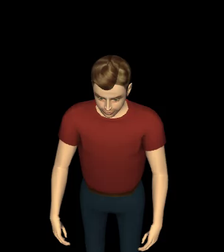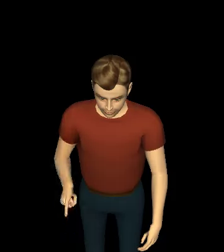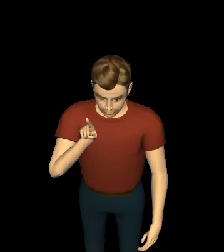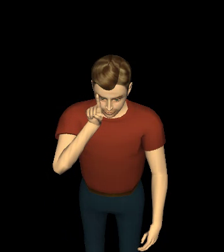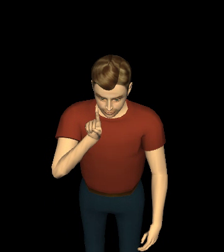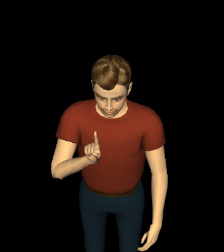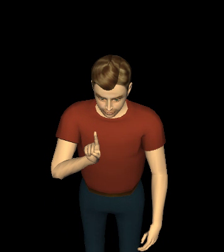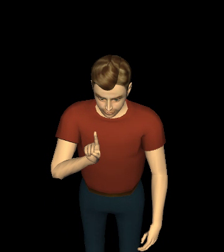امرأة